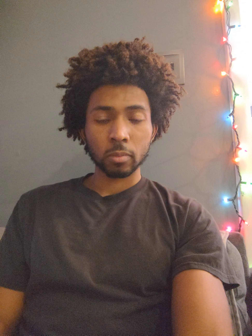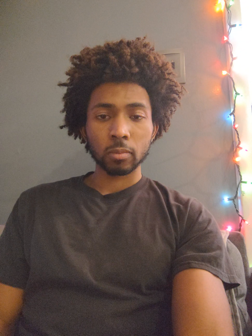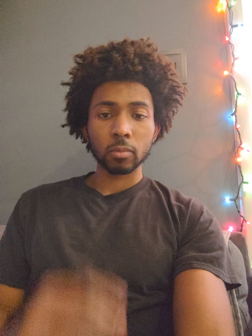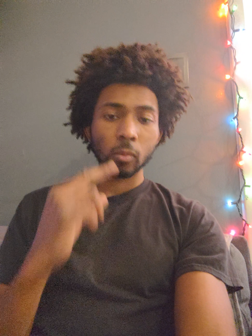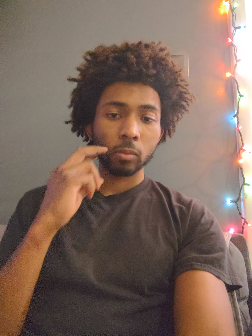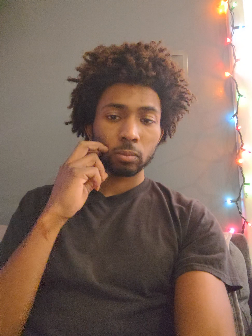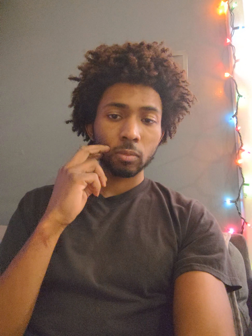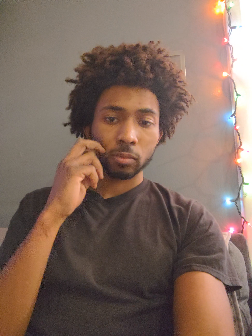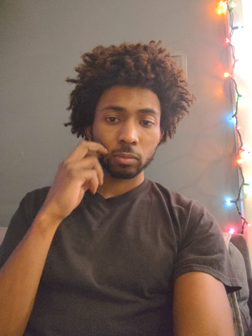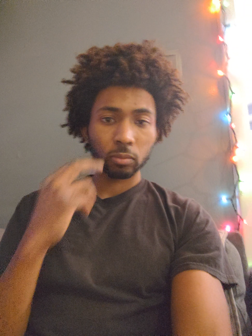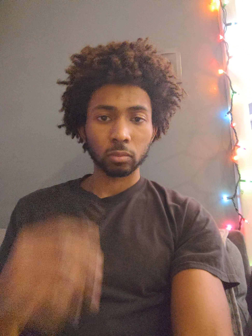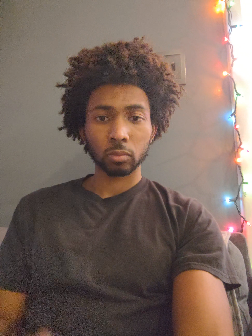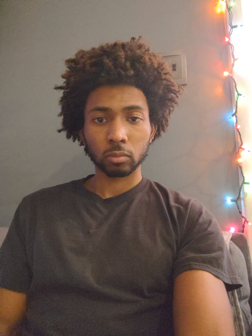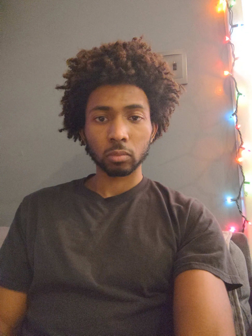gum